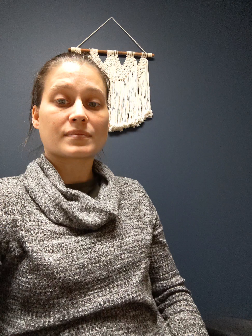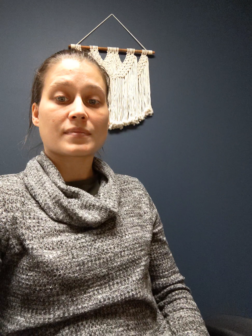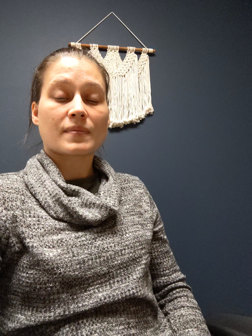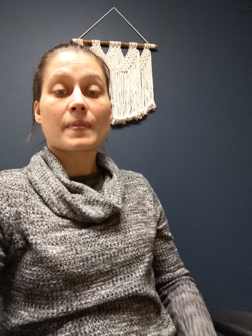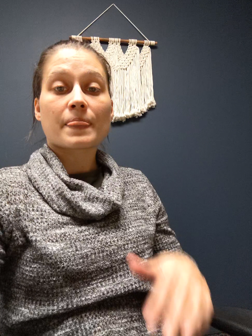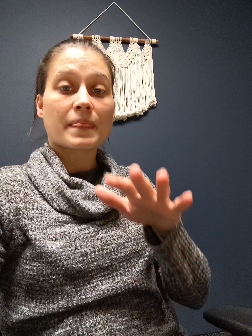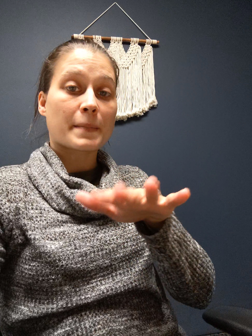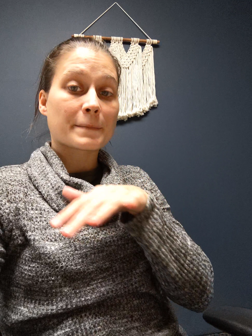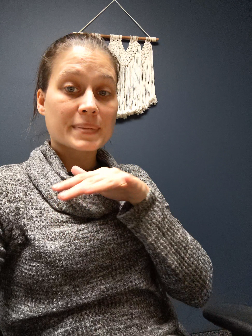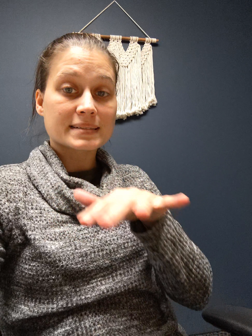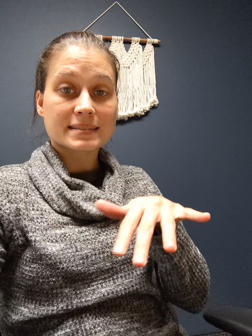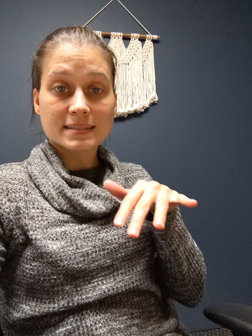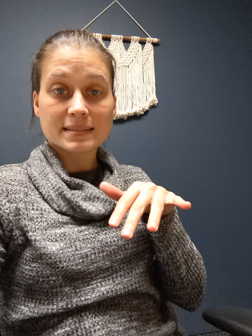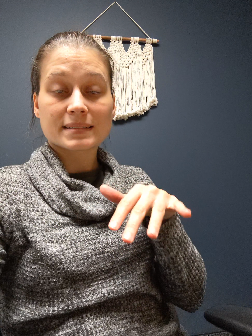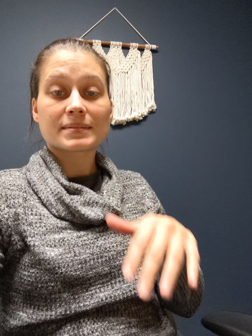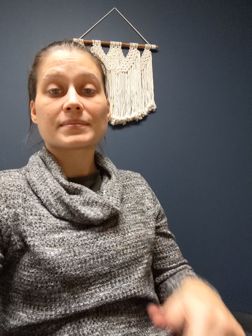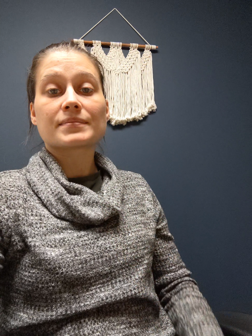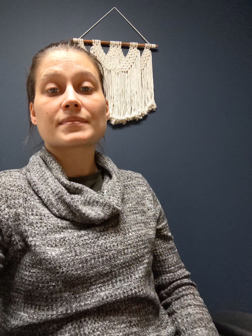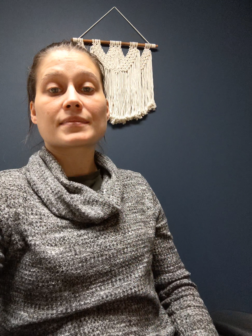mitten